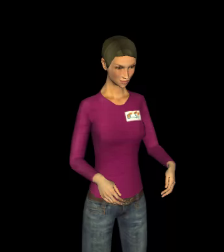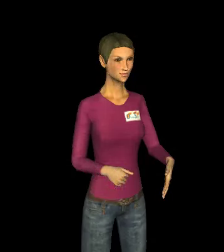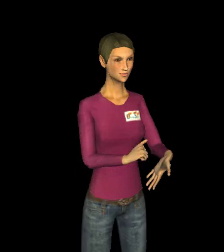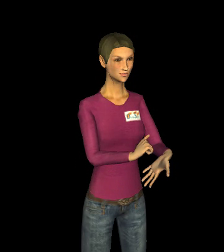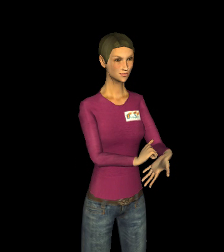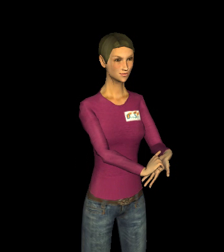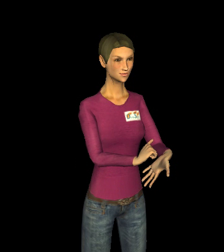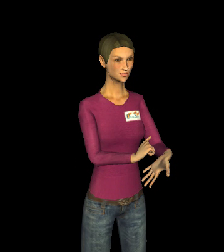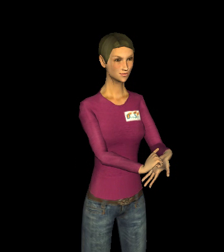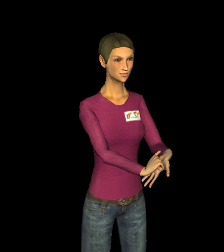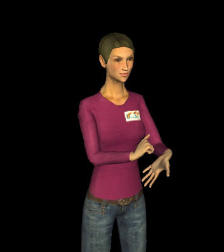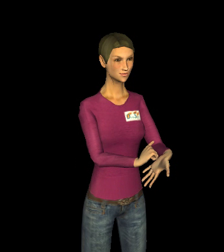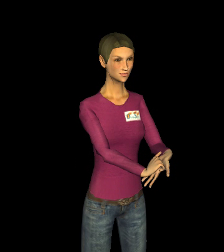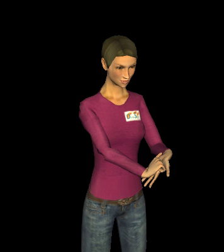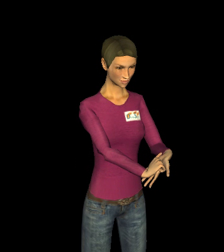شهية